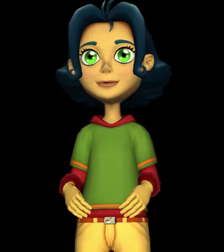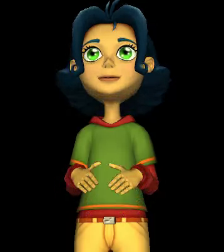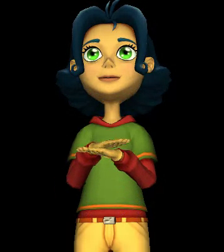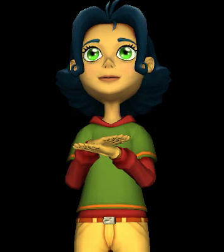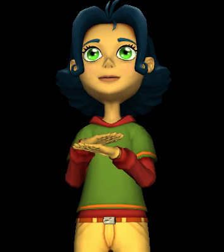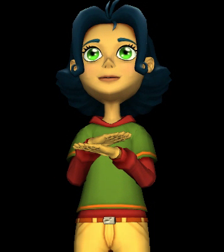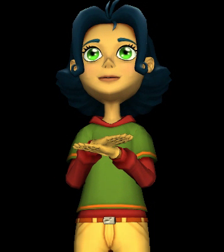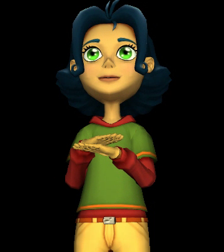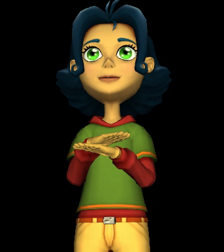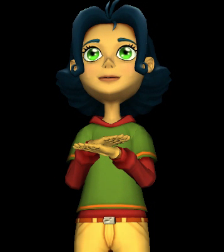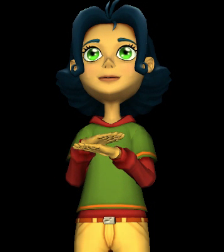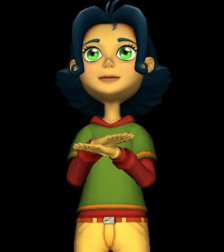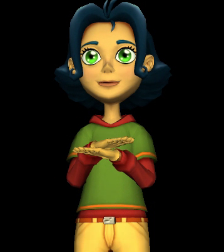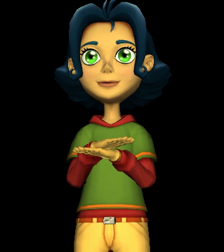مرهم